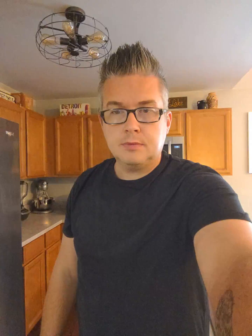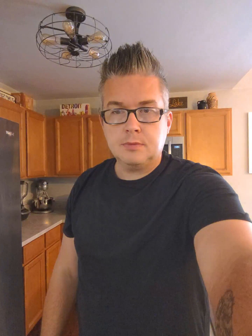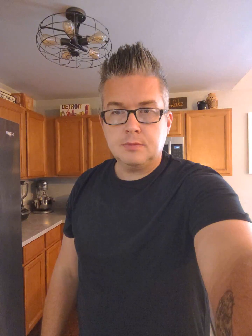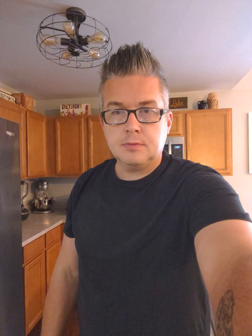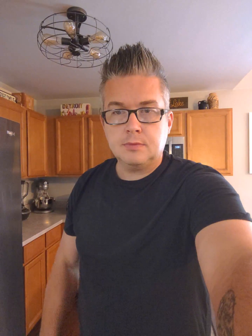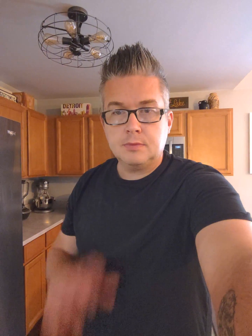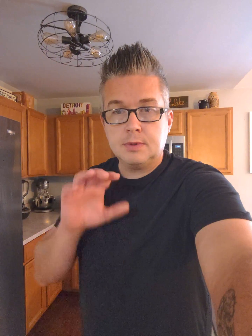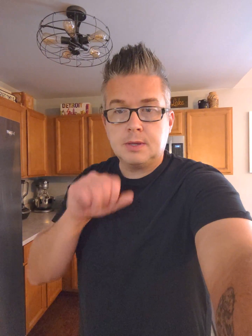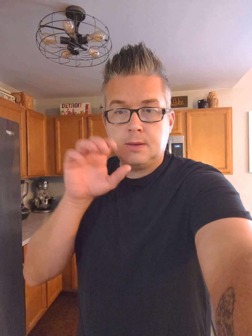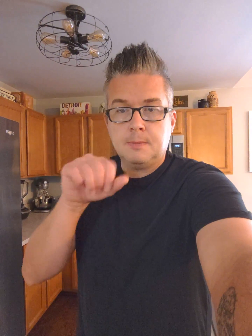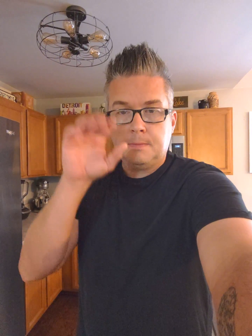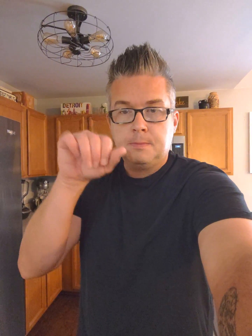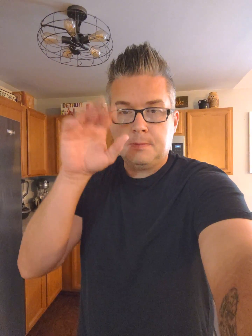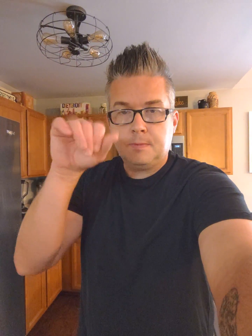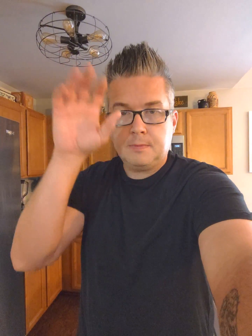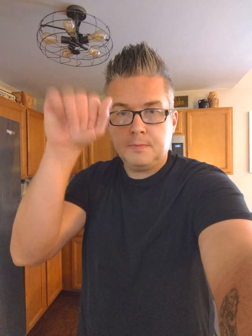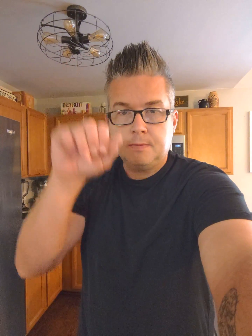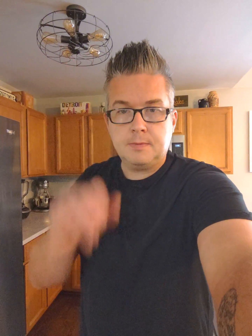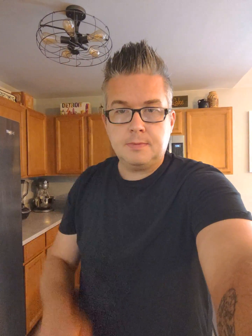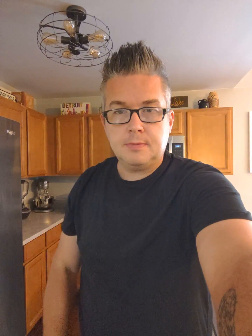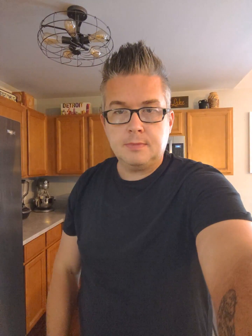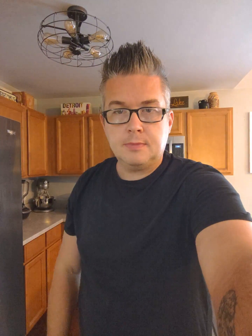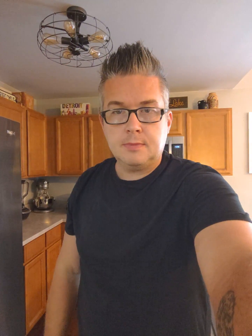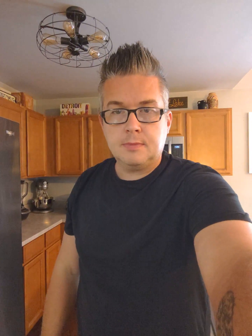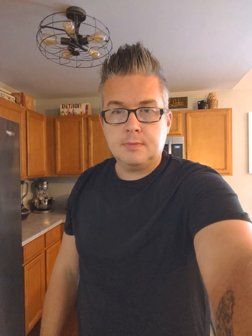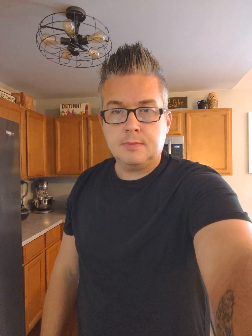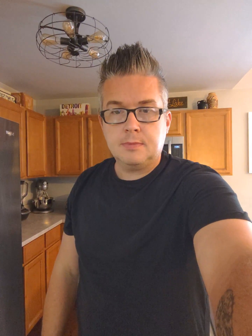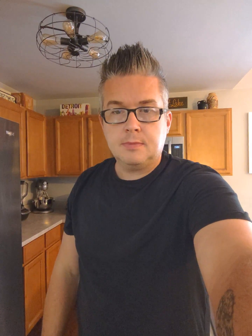ladder